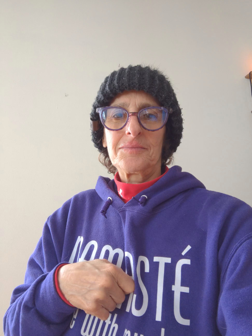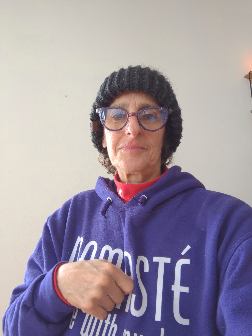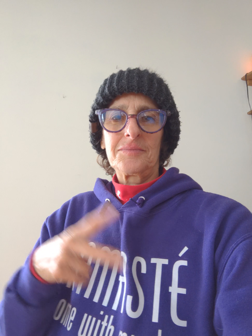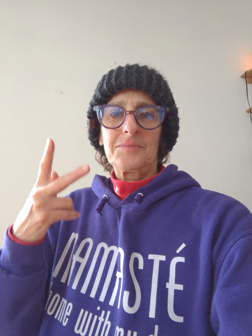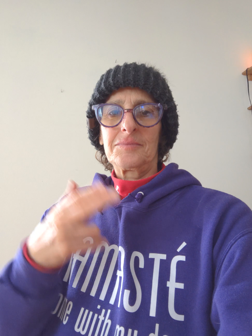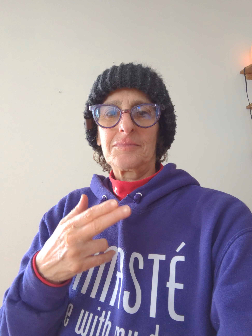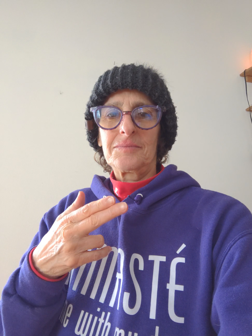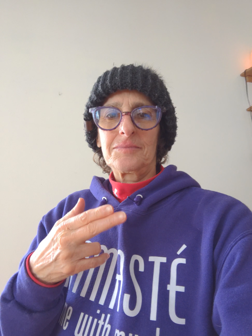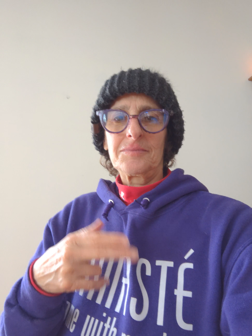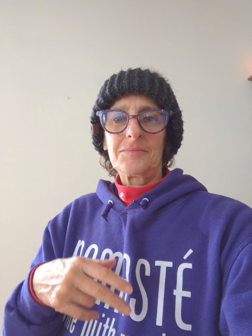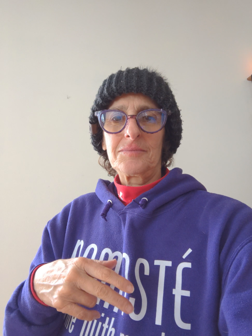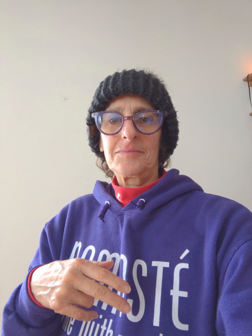cut